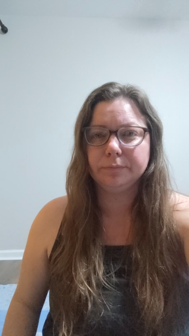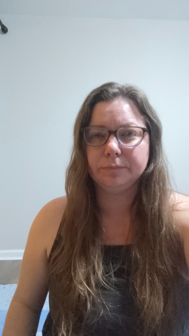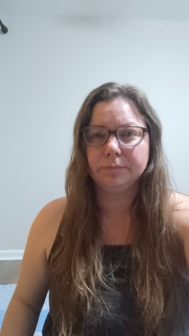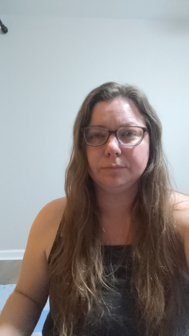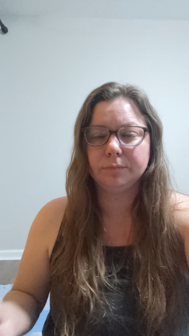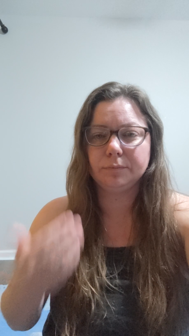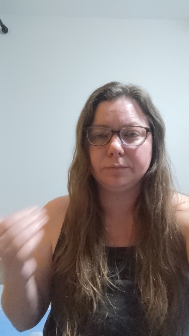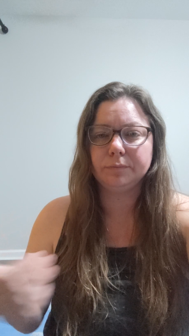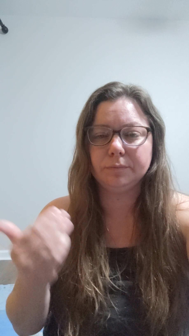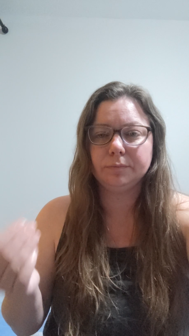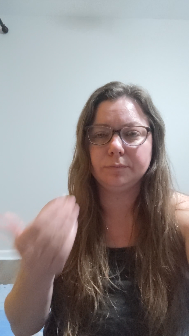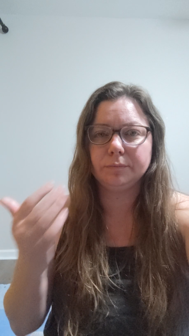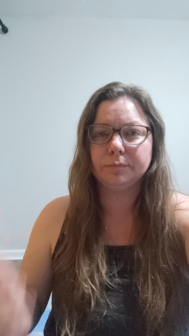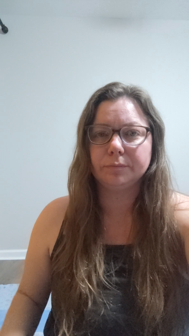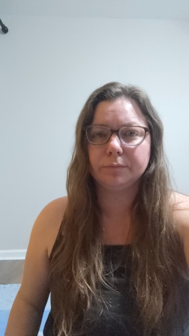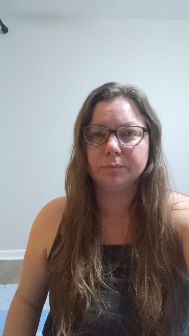new